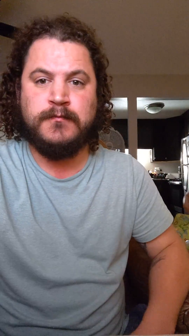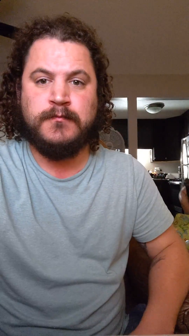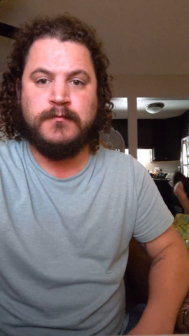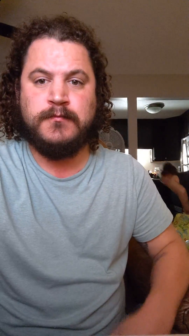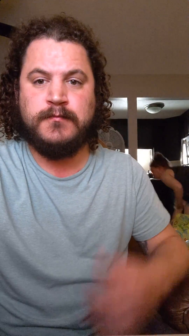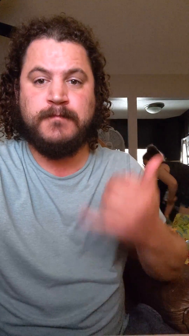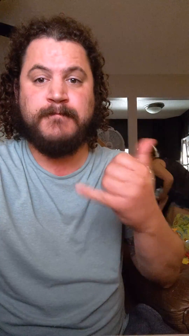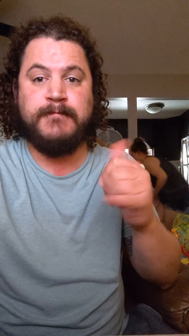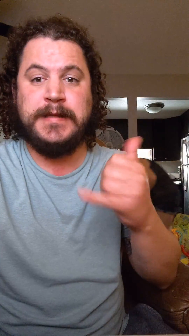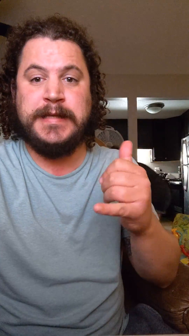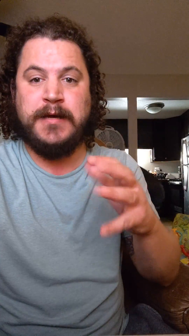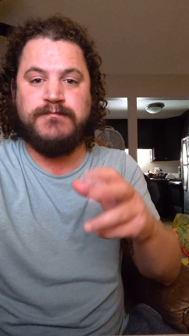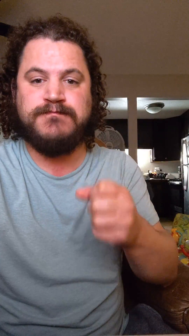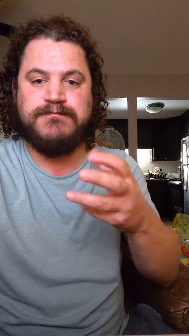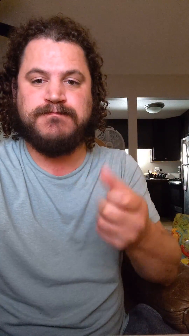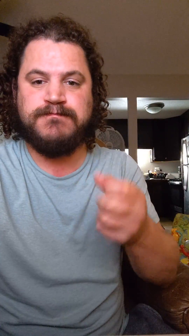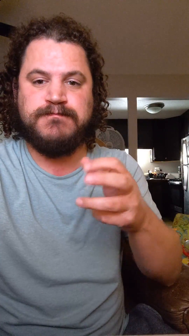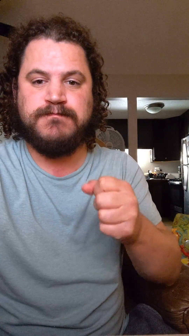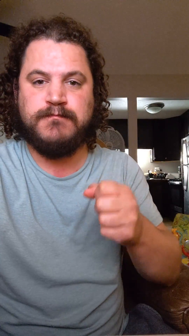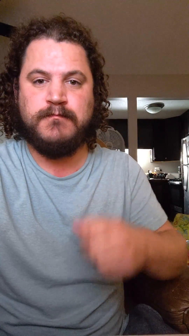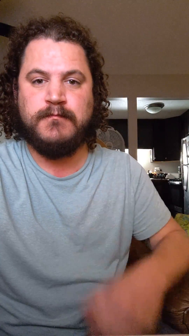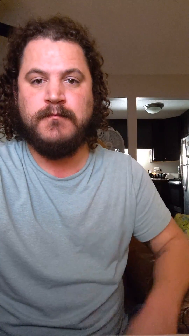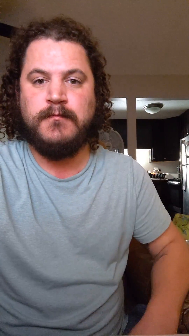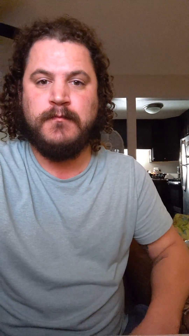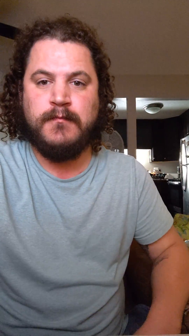play dough